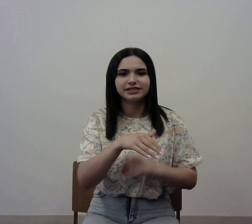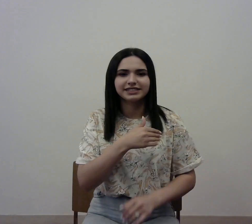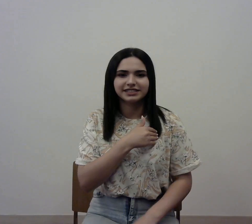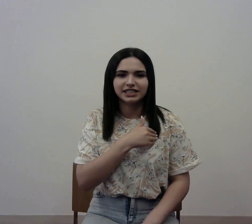istəmək